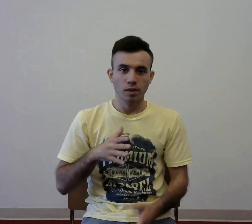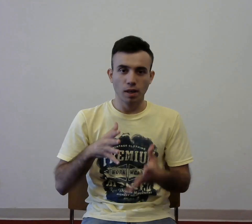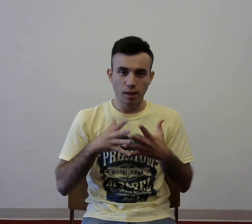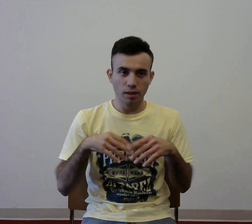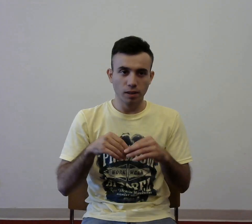ailə